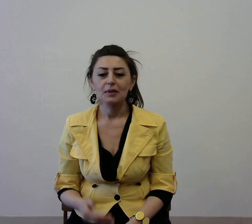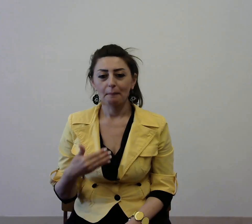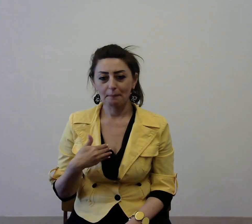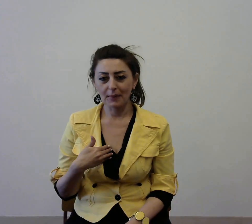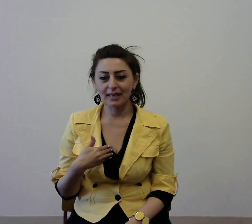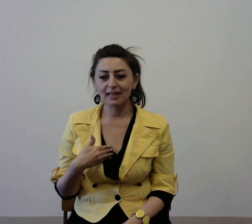mən